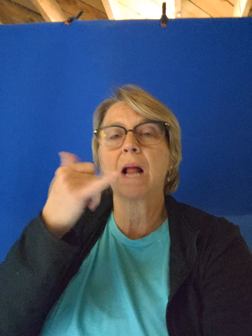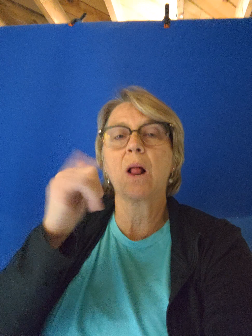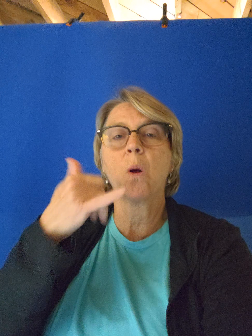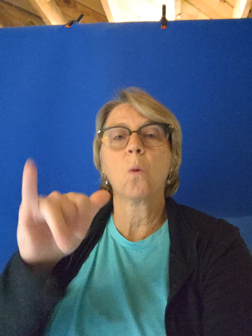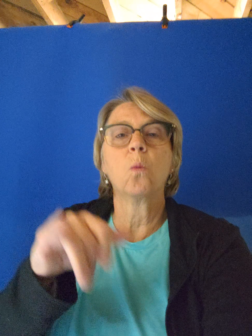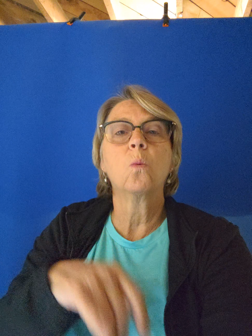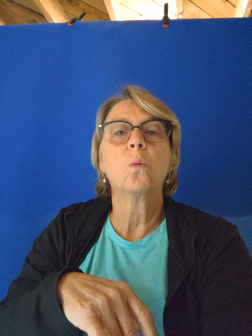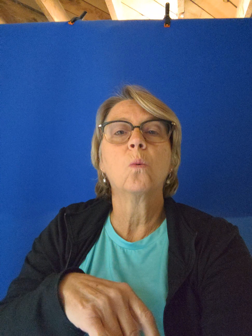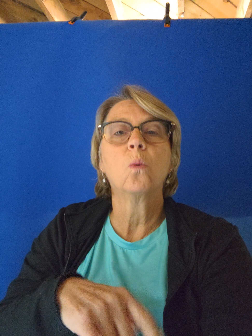yellow